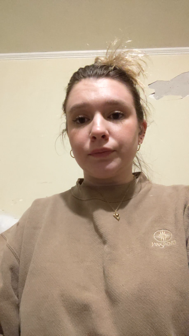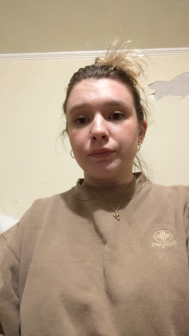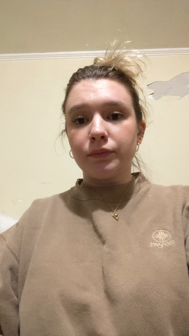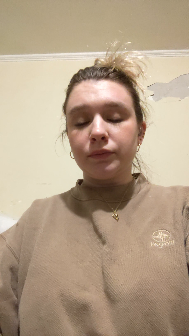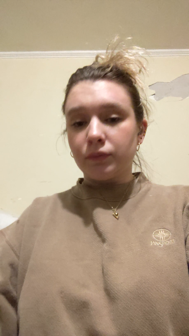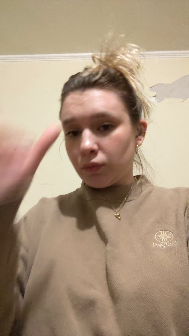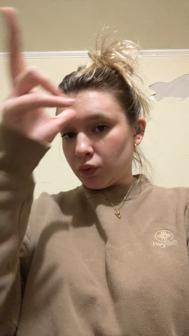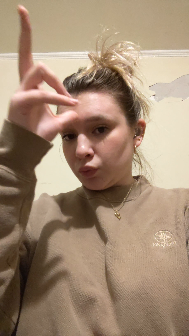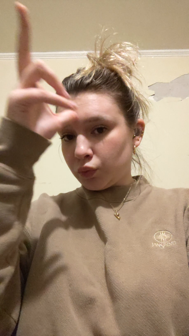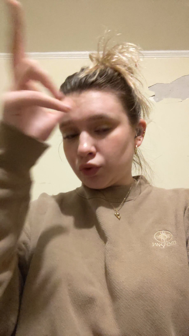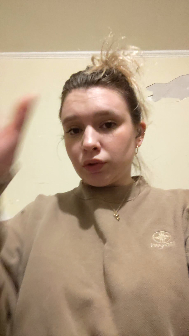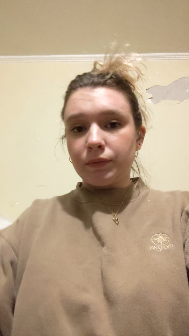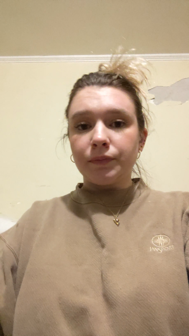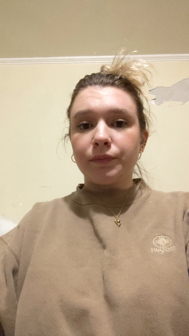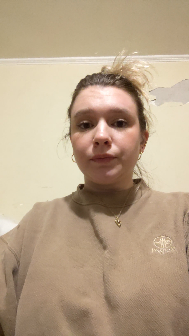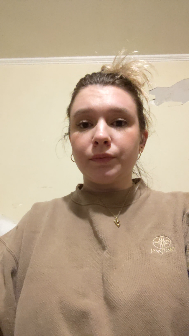rooster